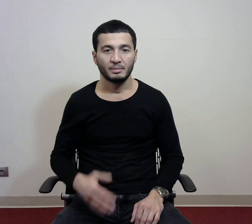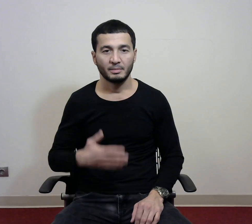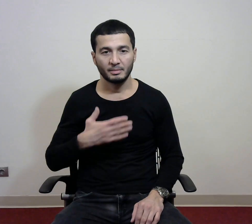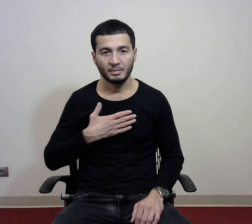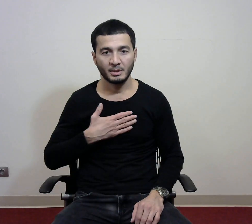mən